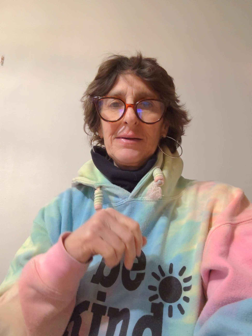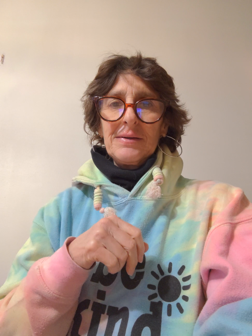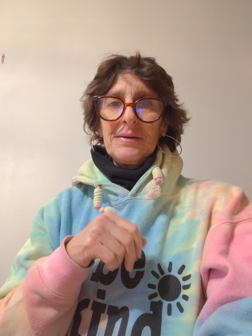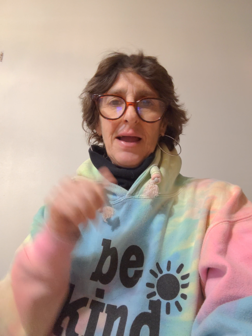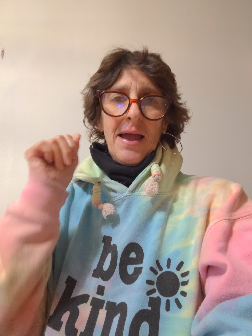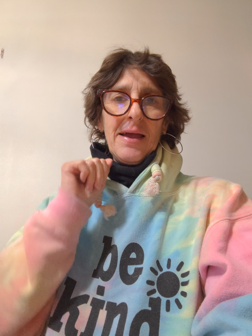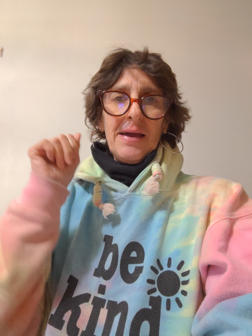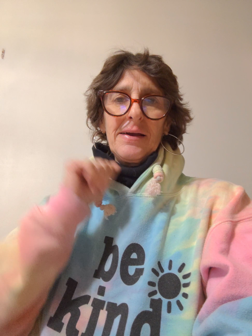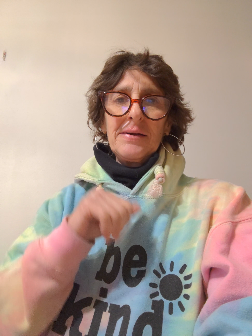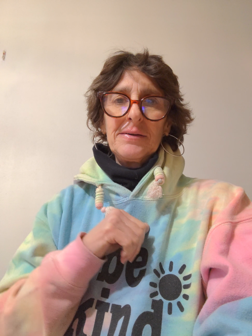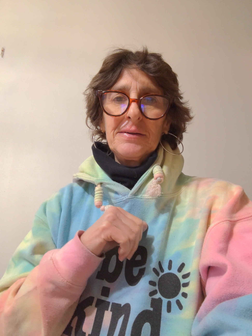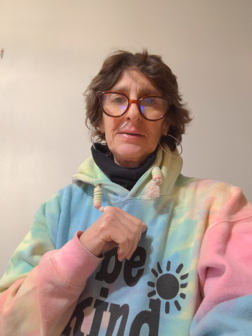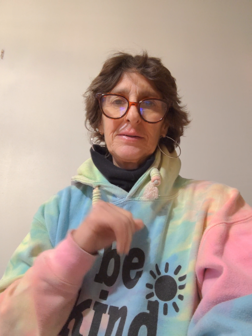aunt